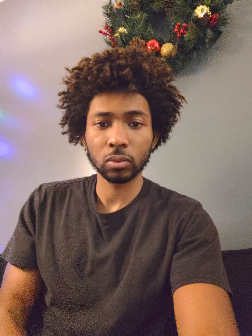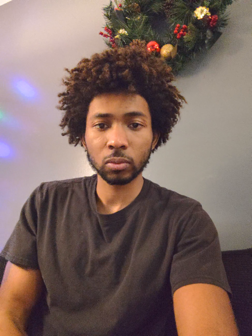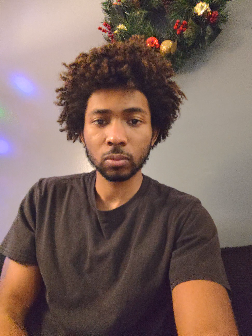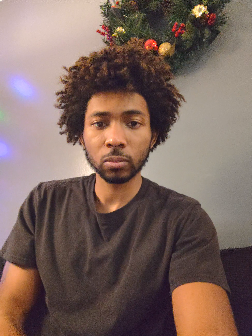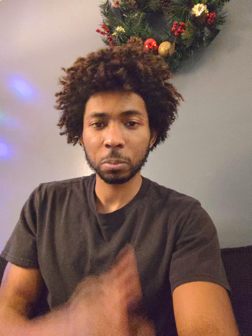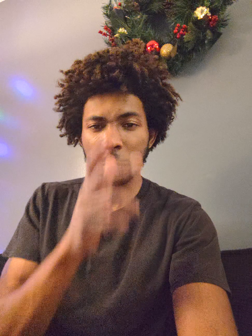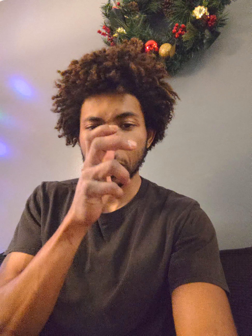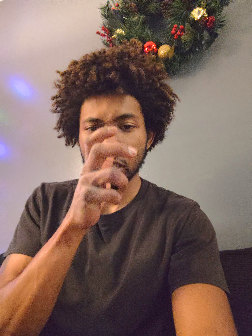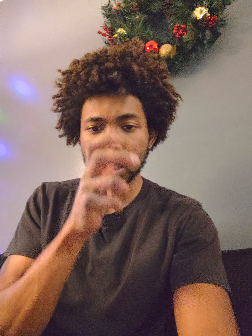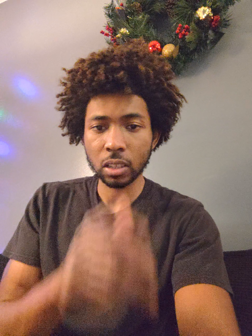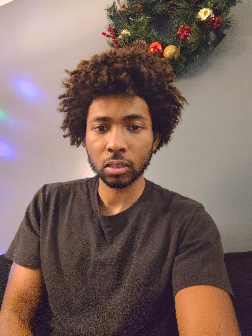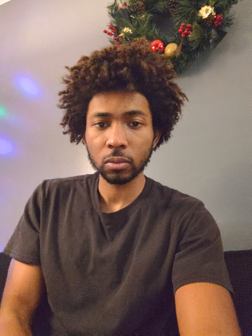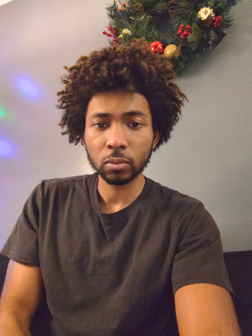bug